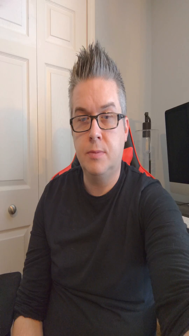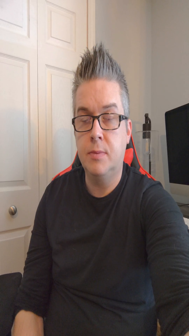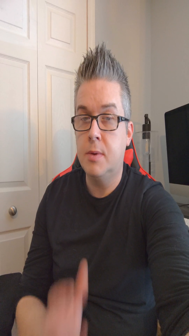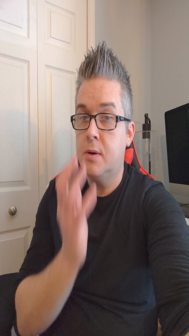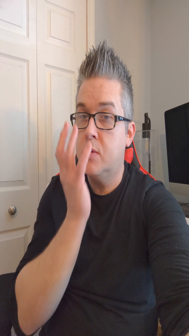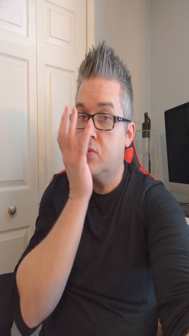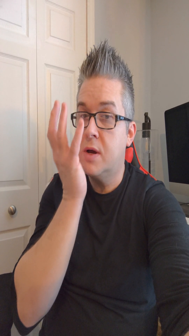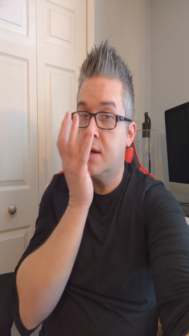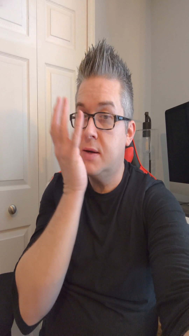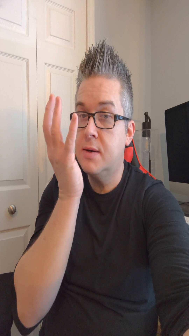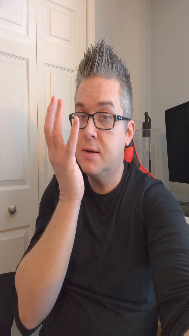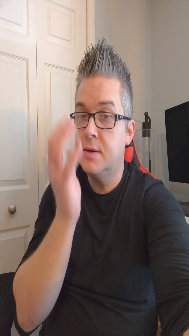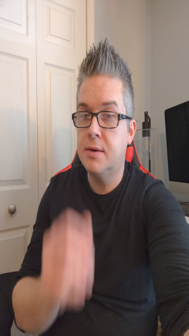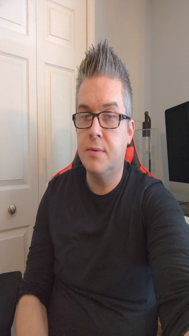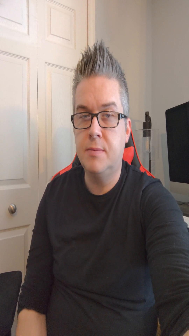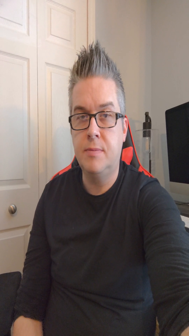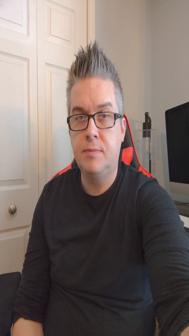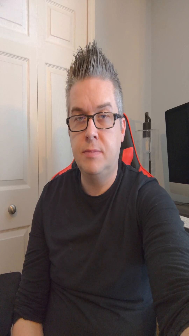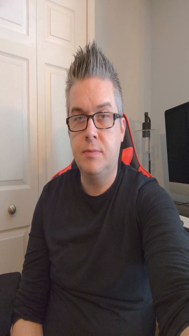grass